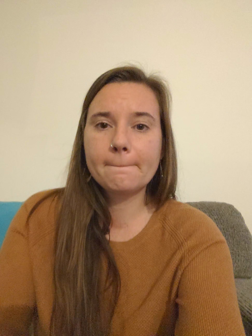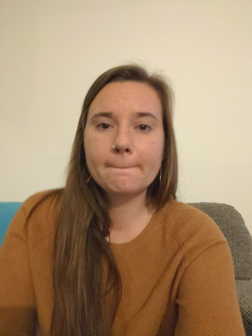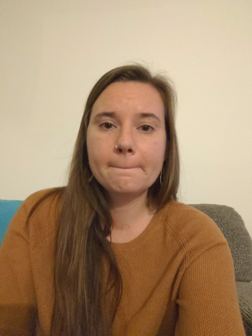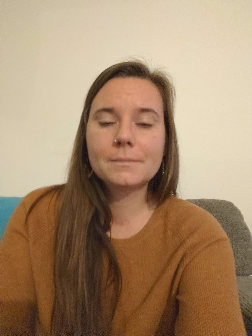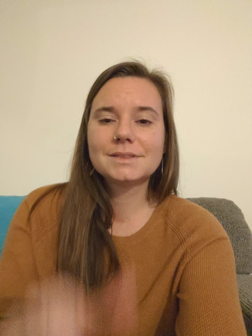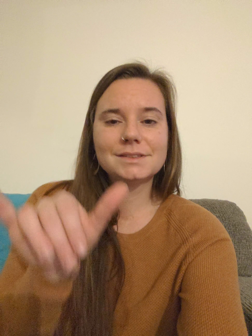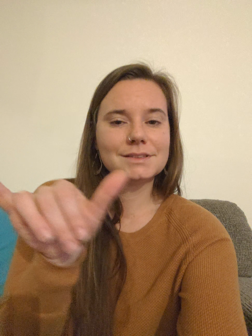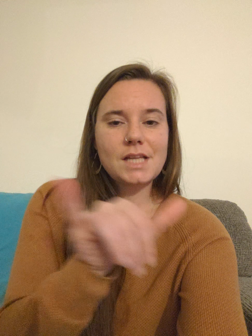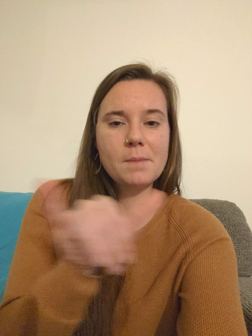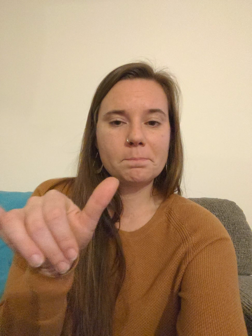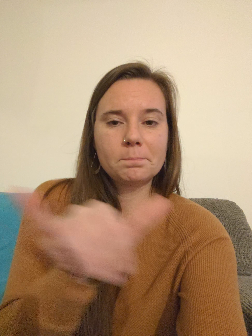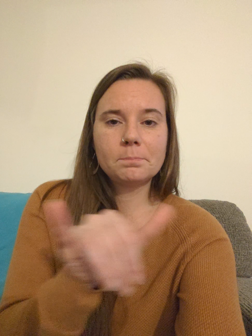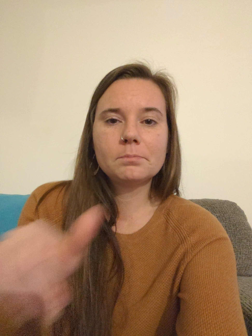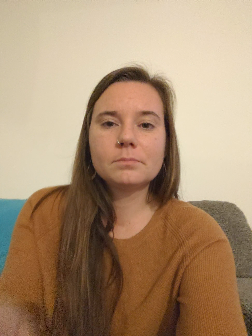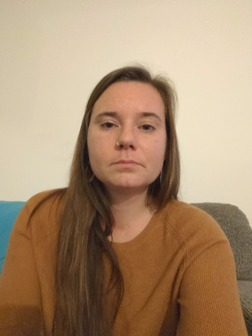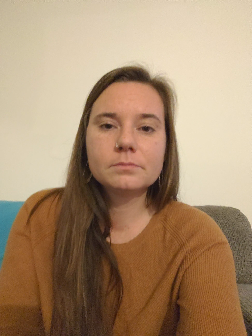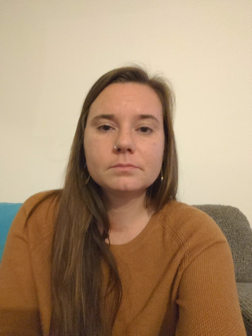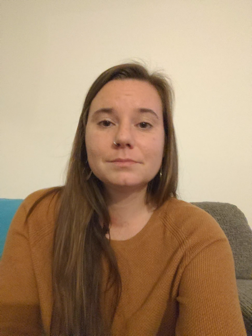same